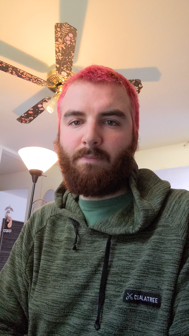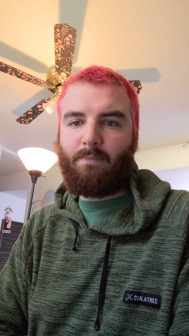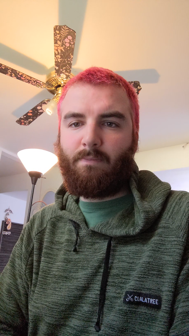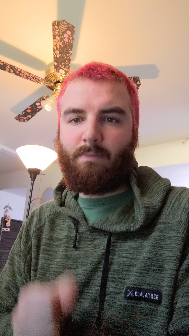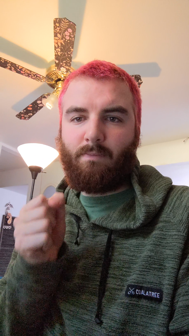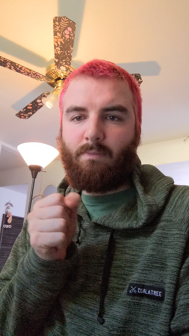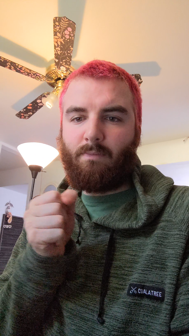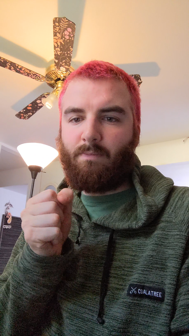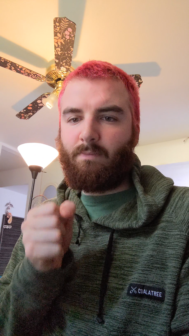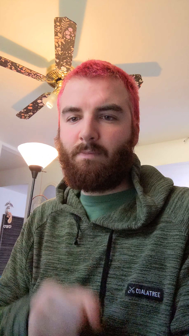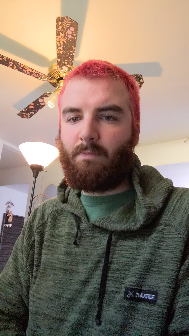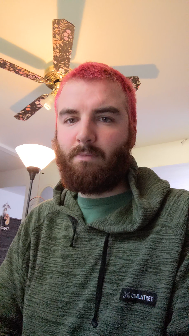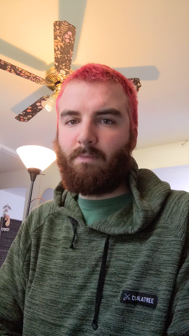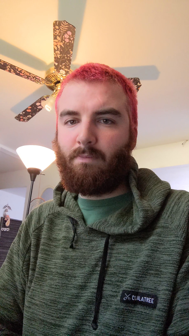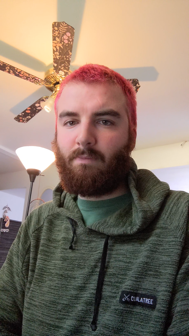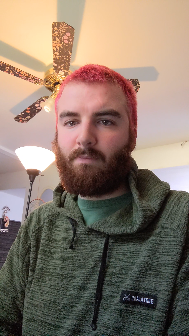cold